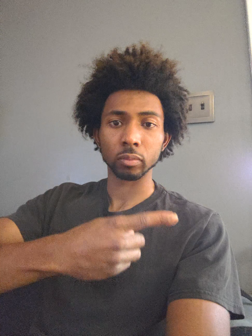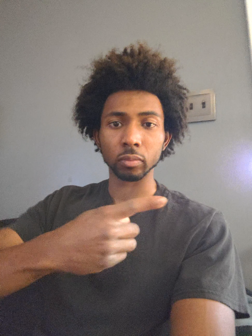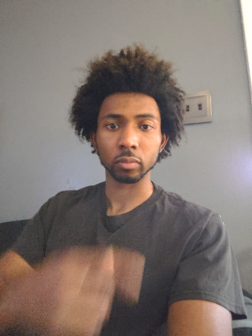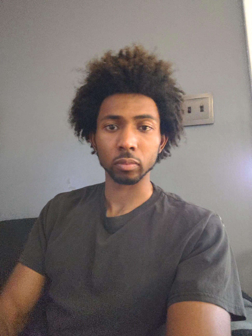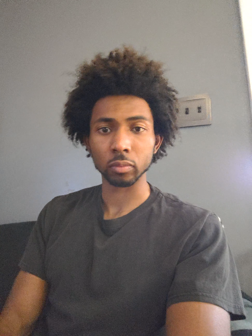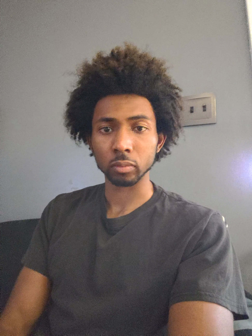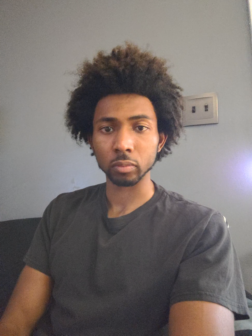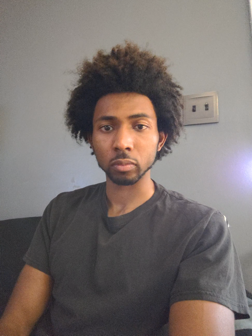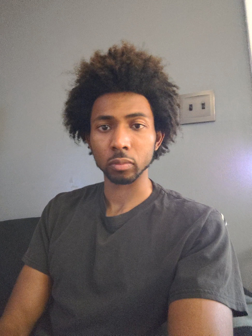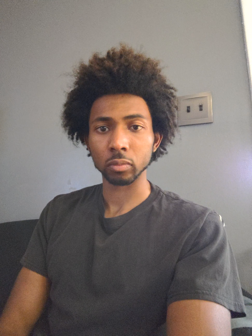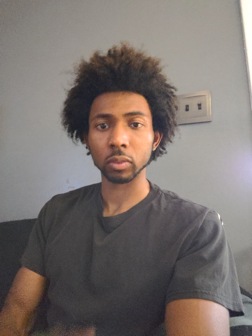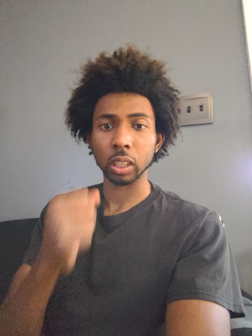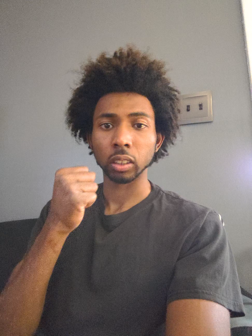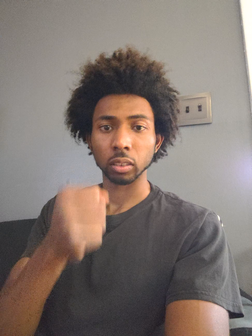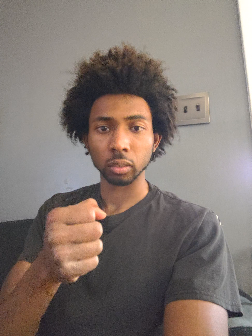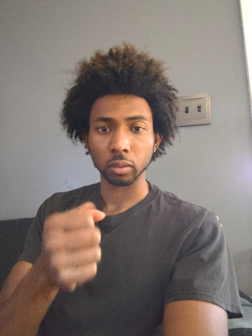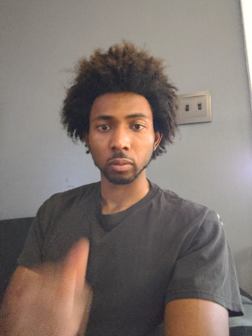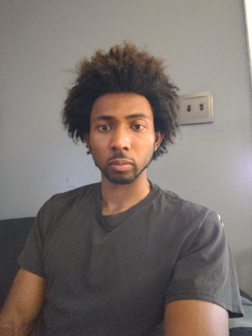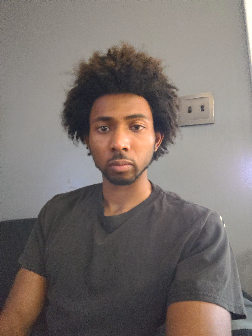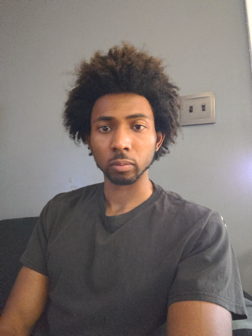hit